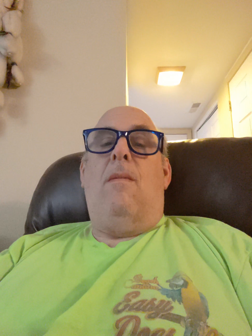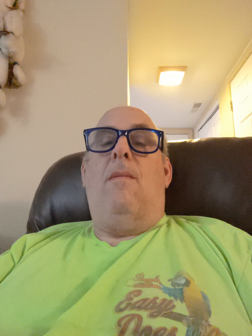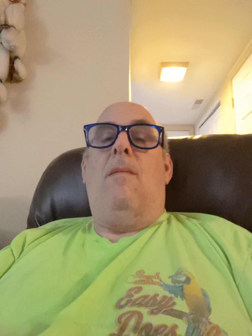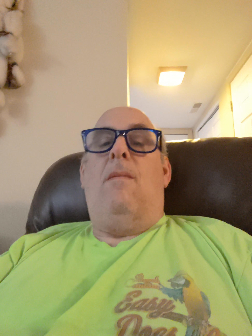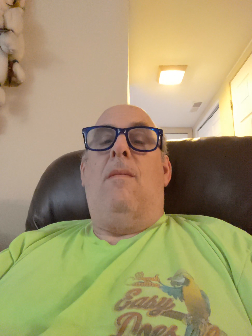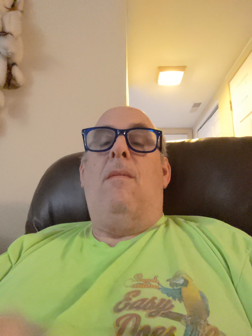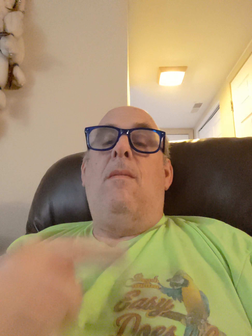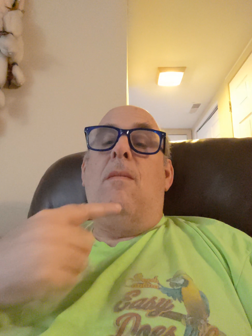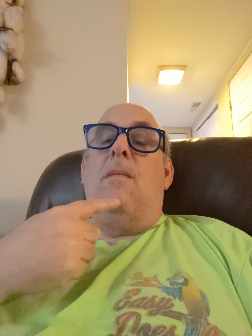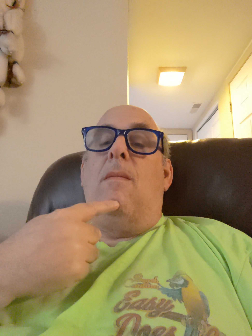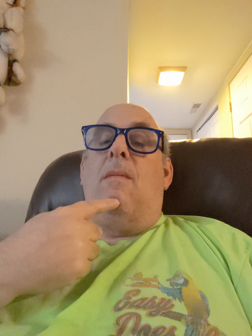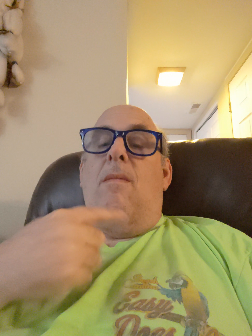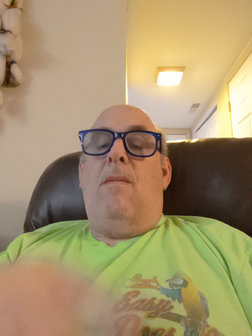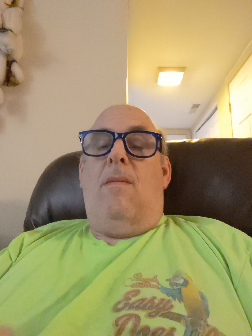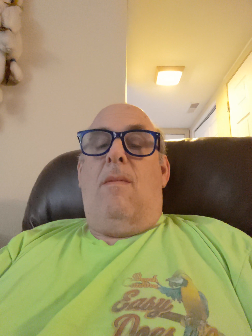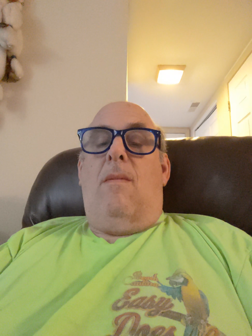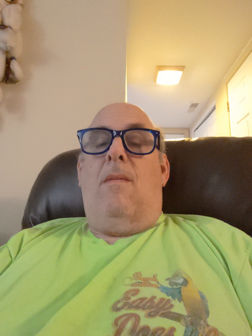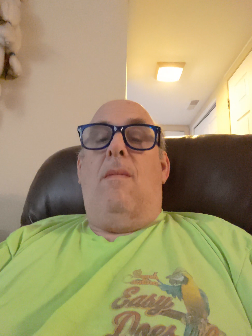chin